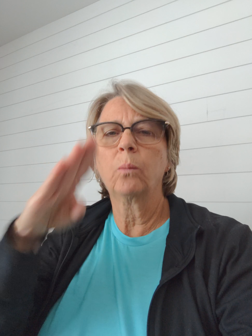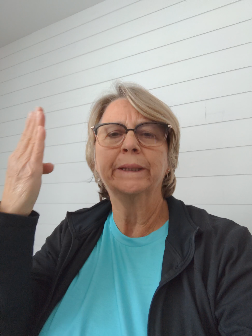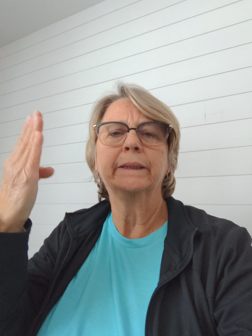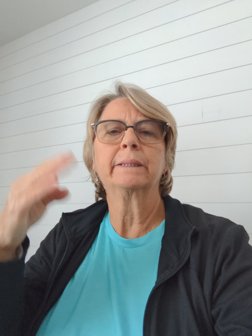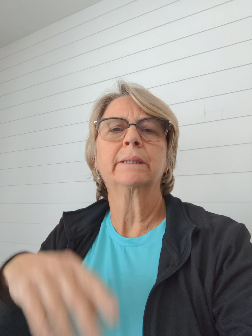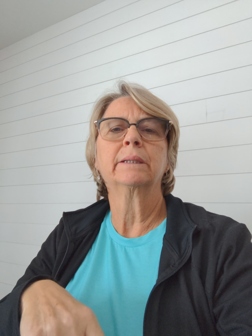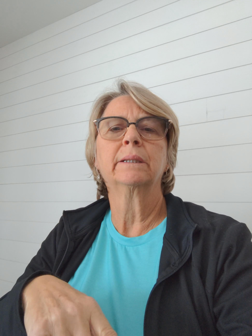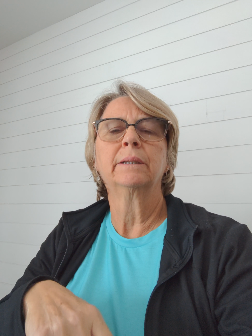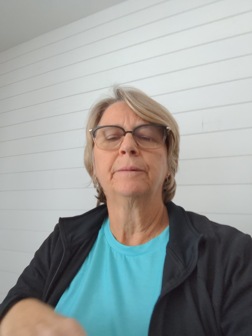open